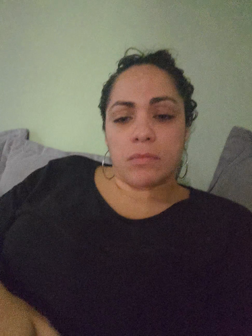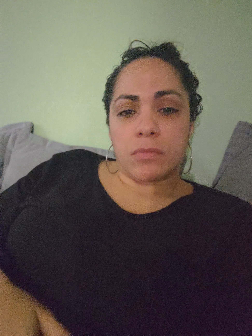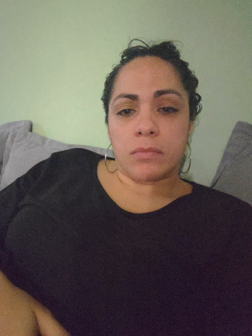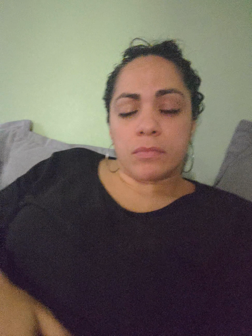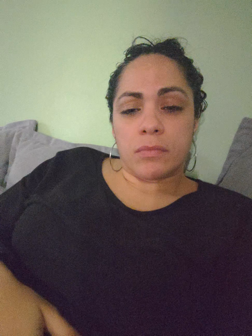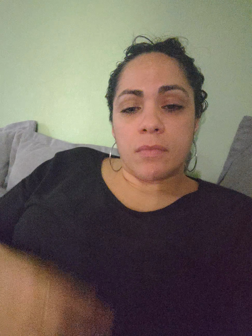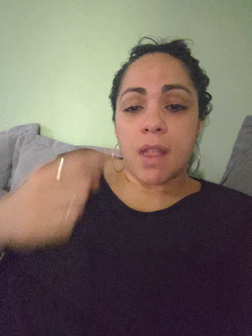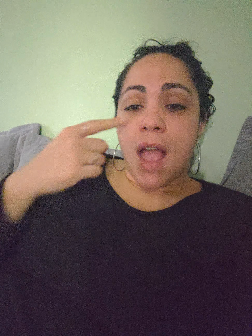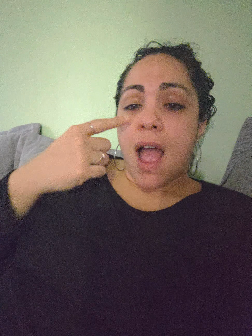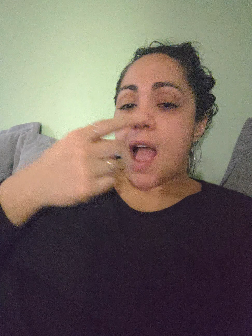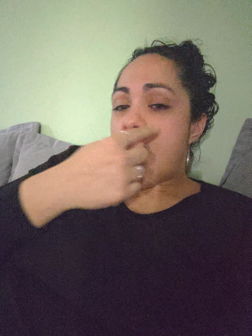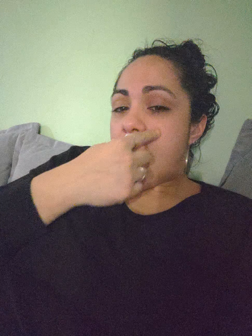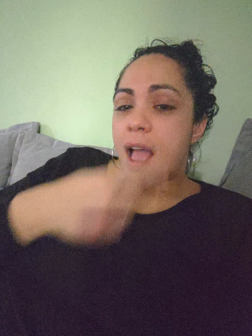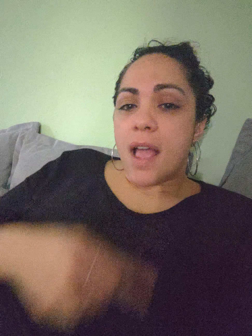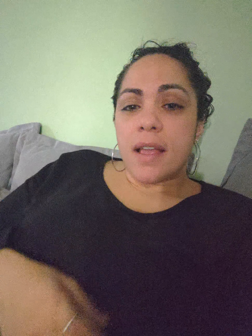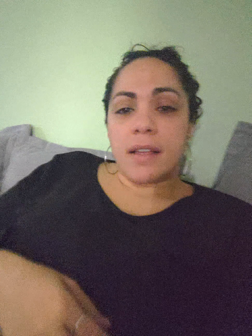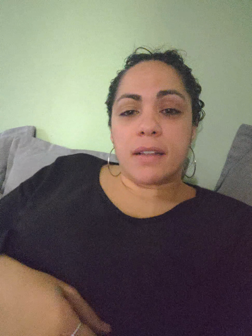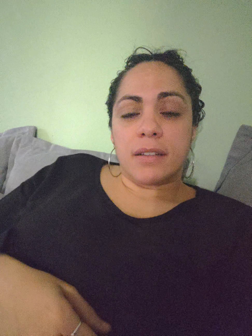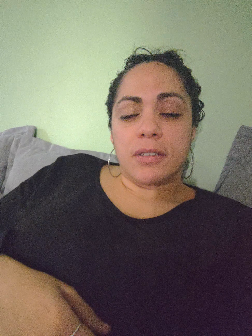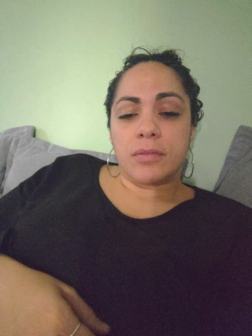eye